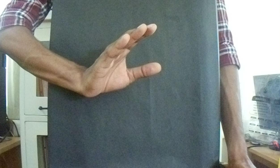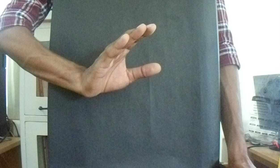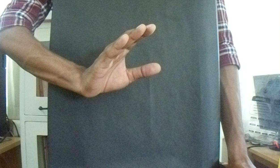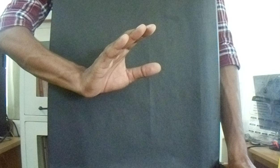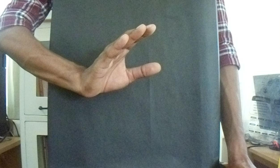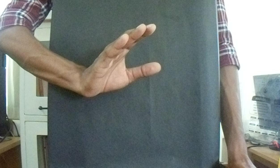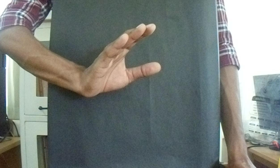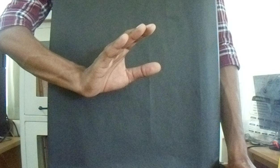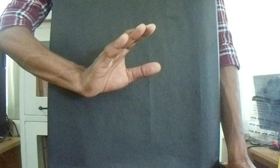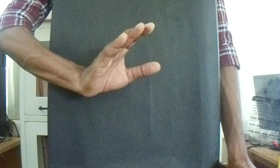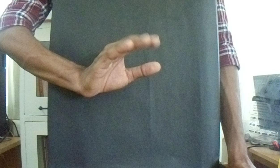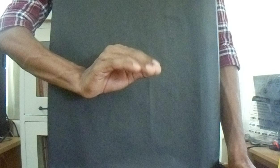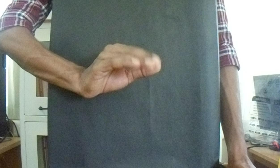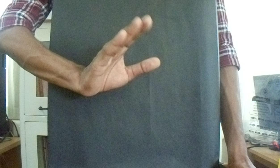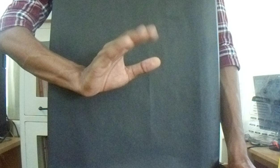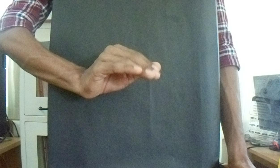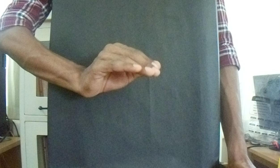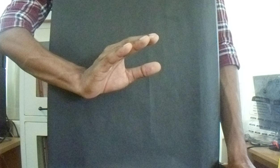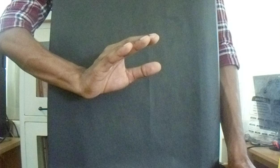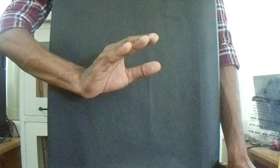call